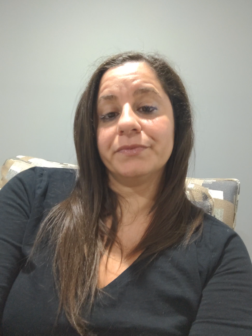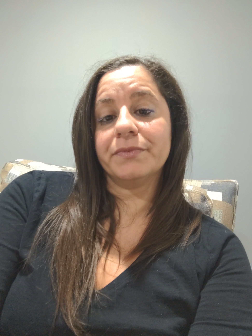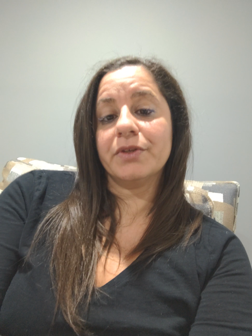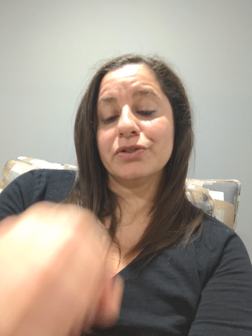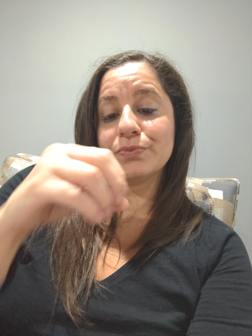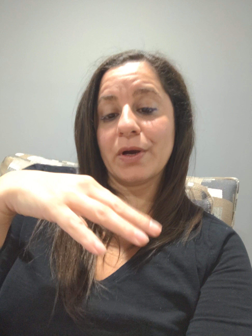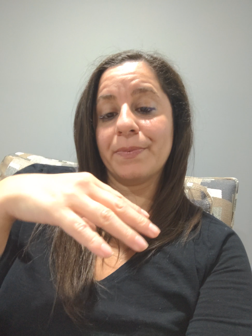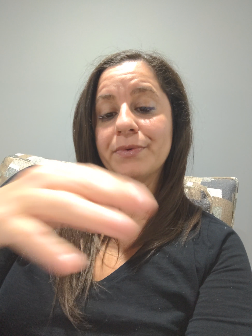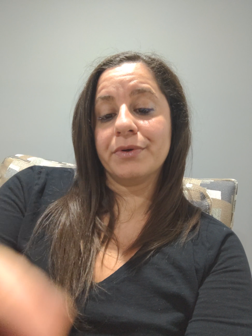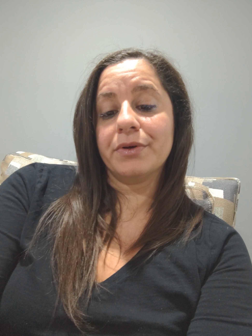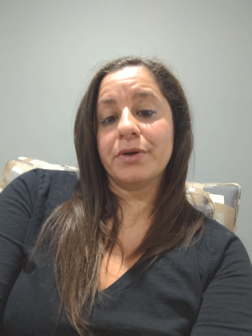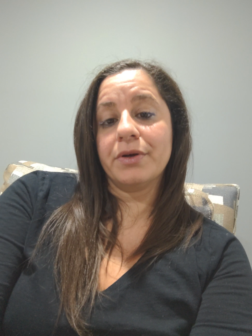drop